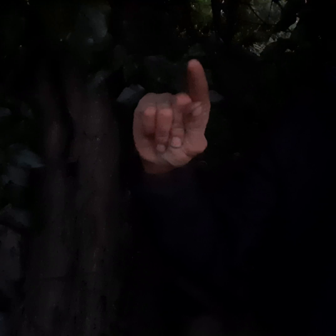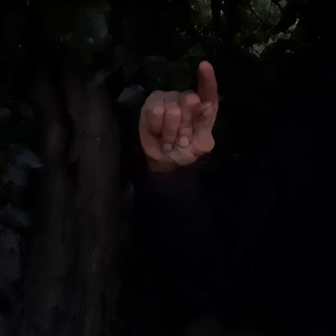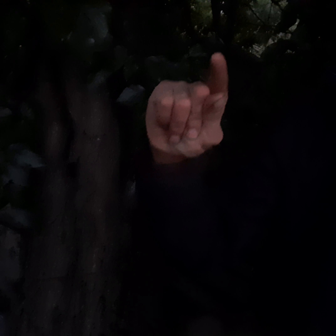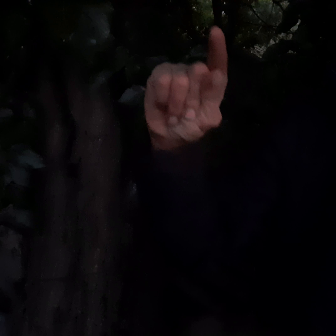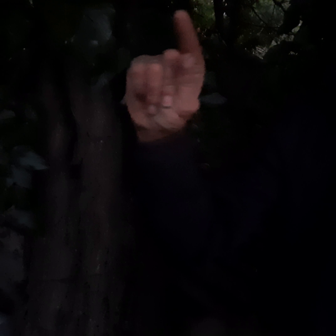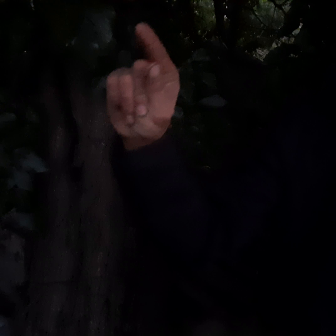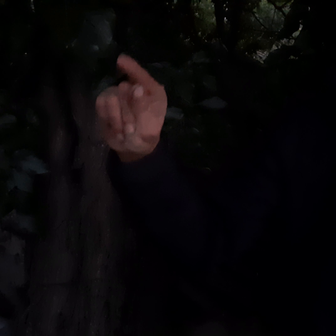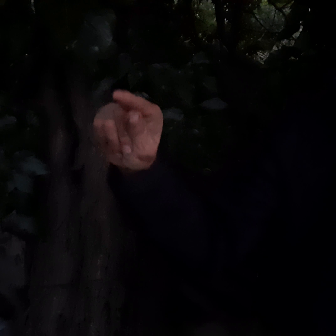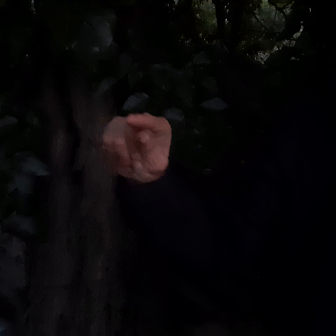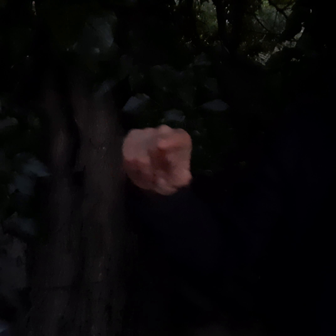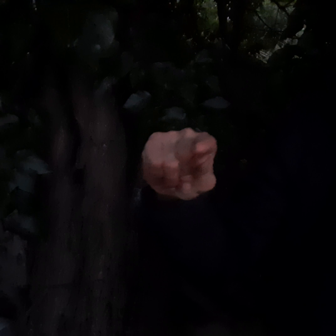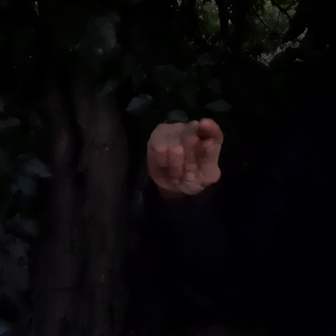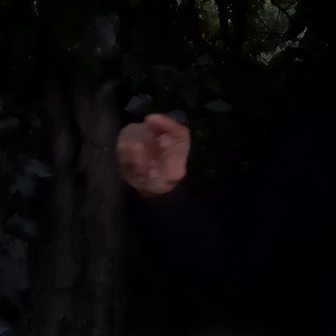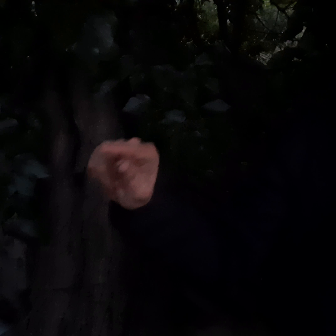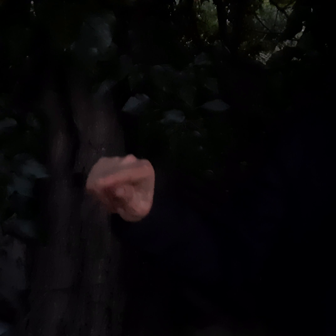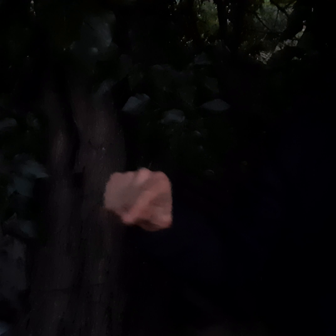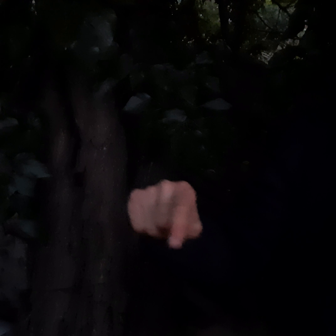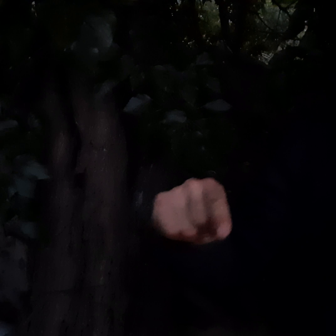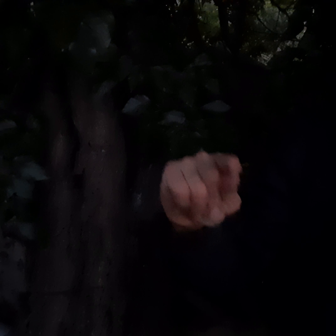З